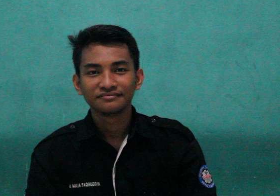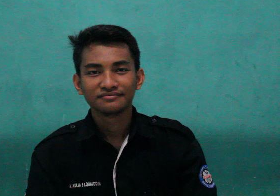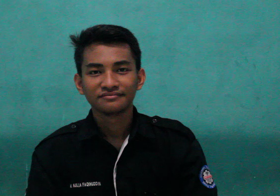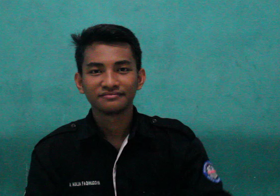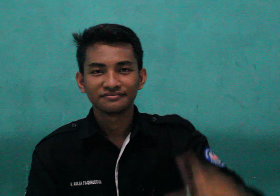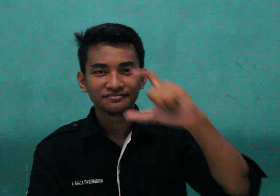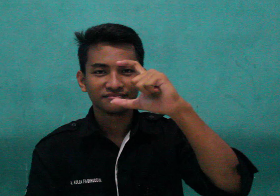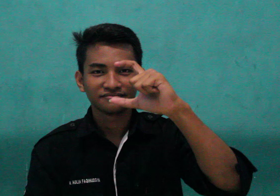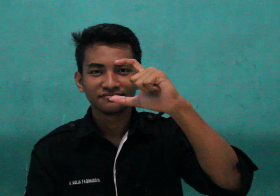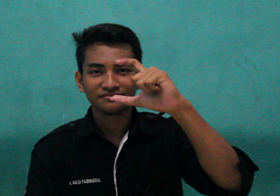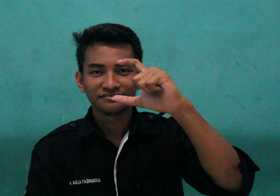C